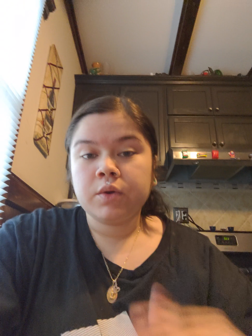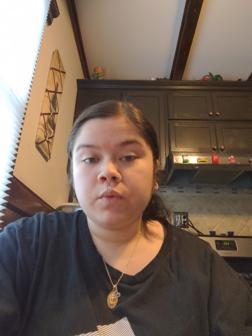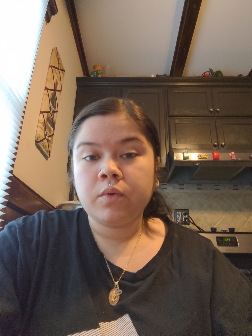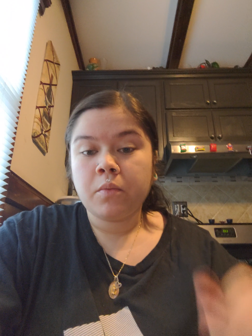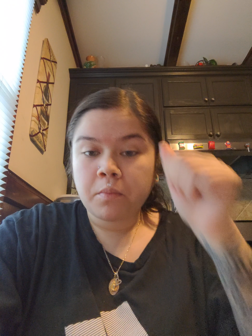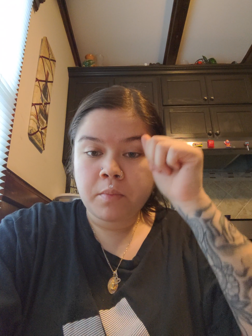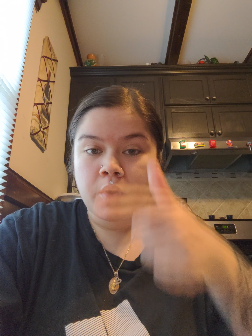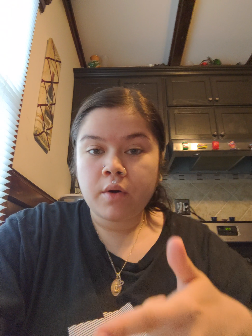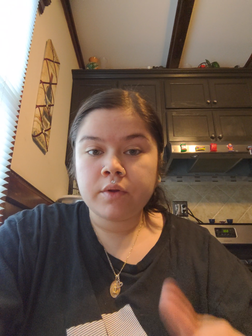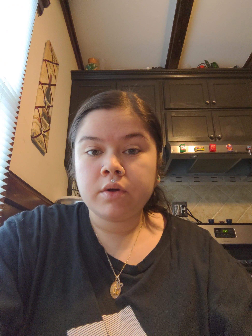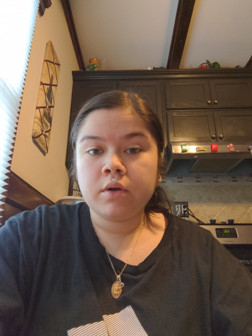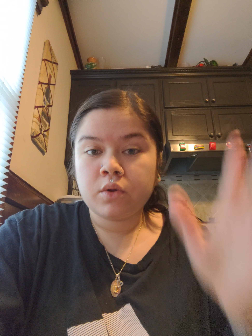brother